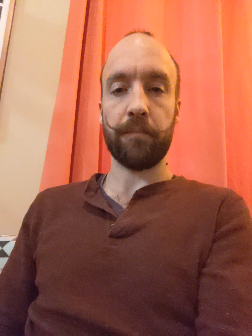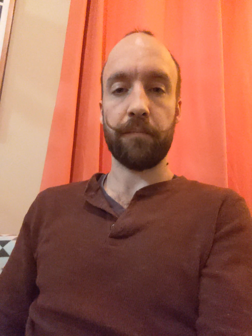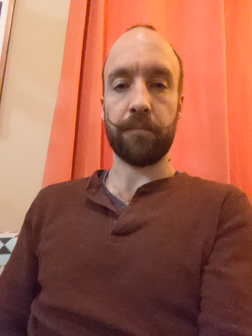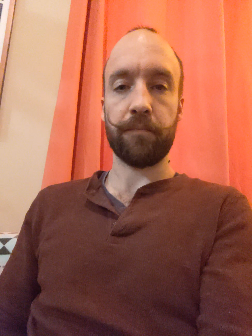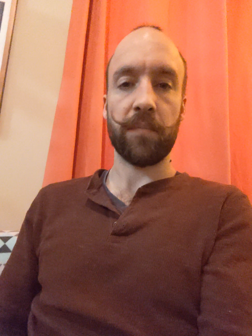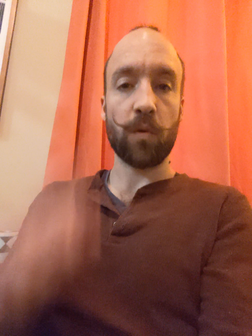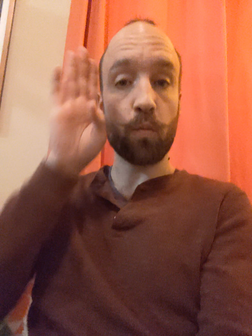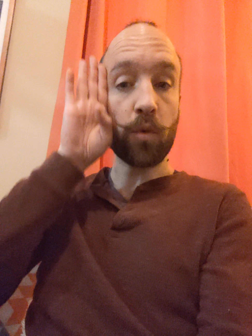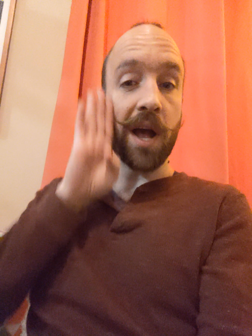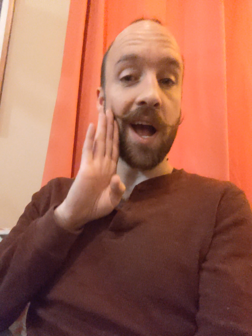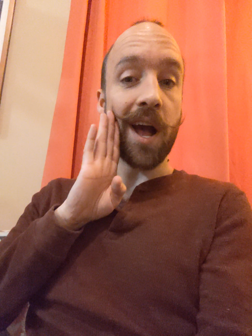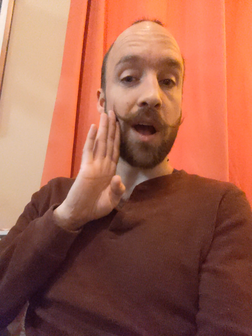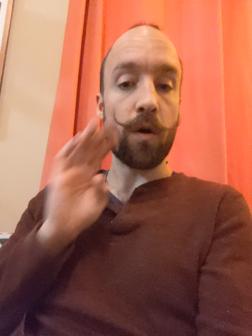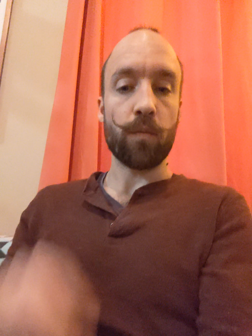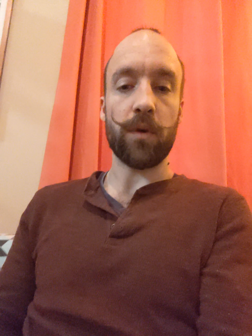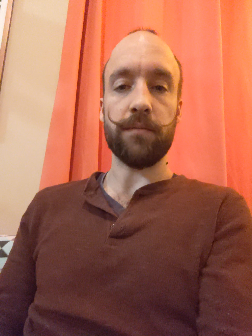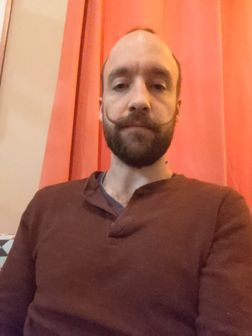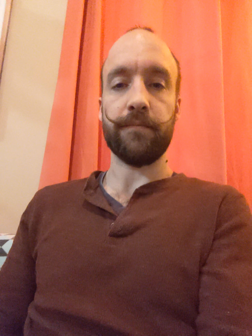brown